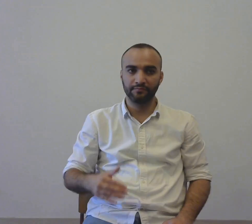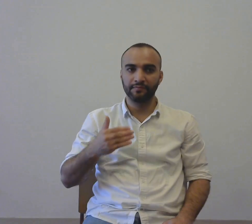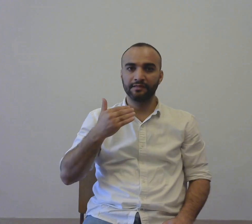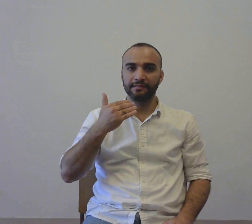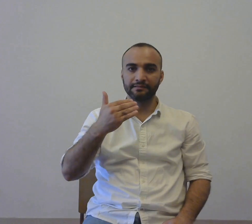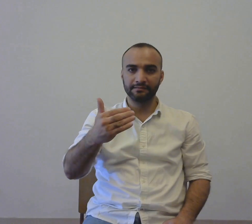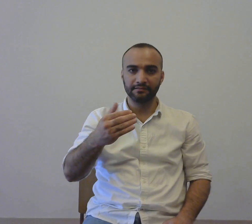siz